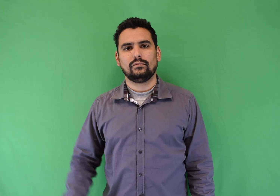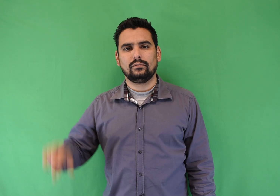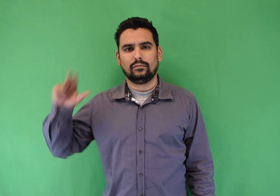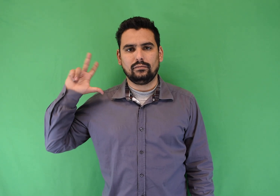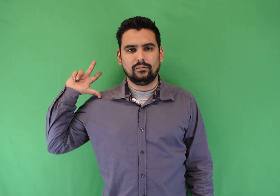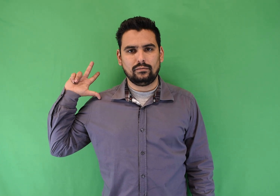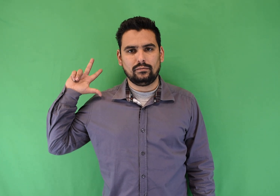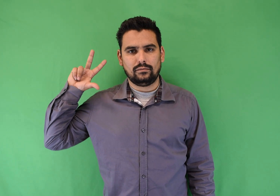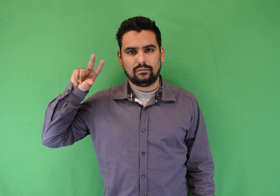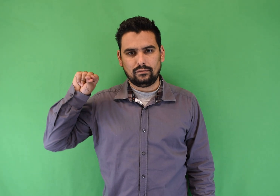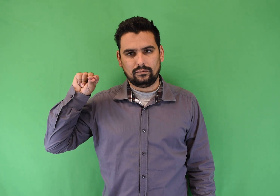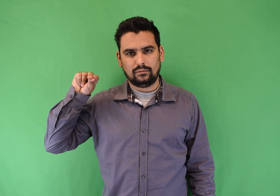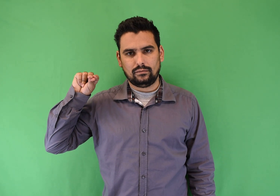no